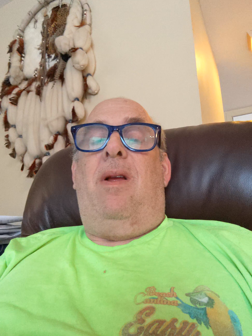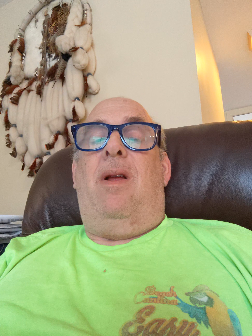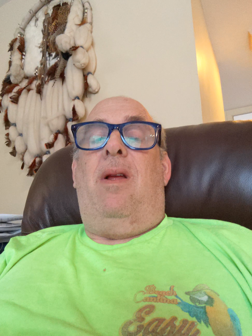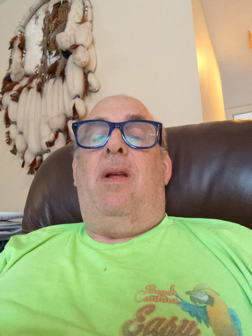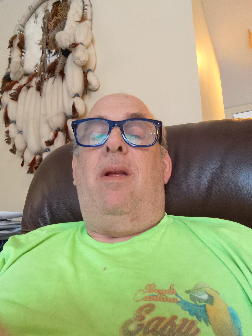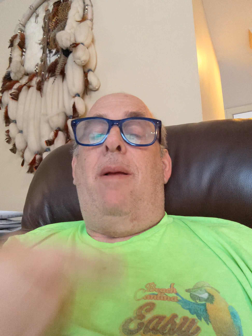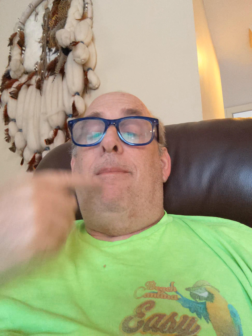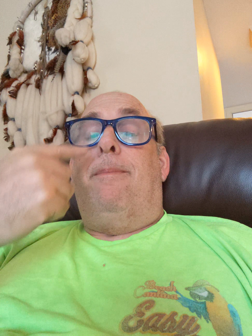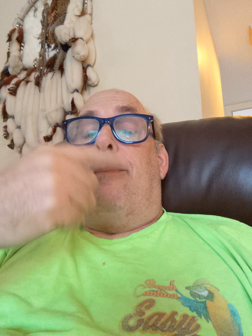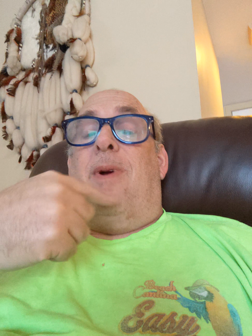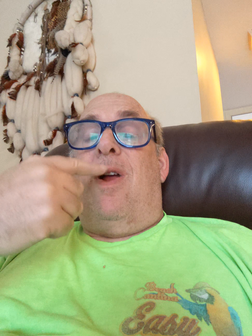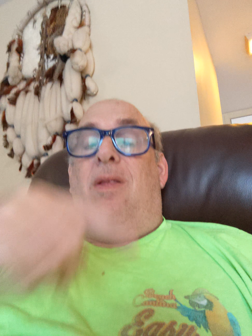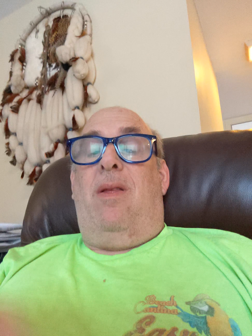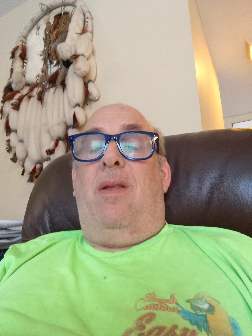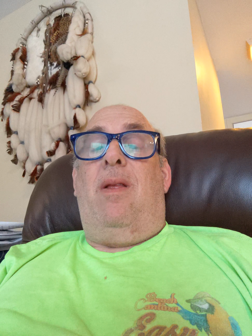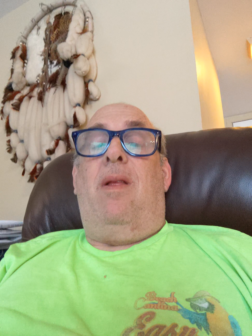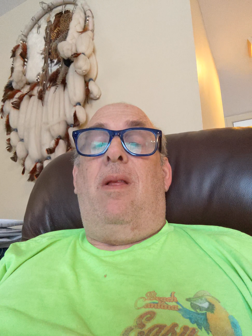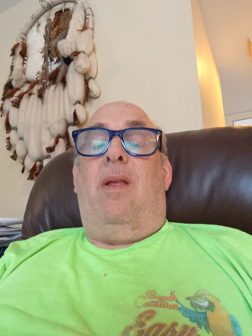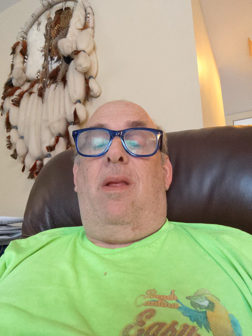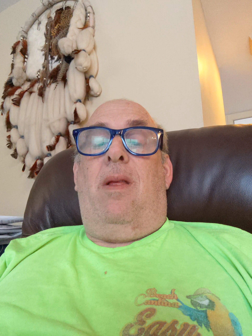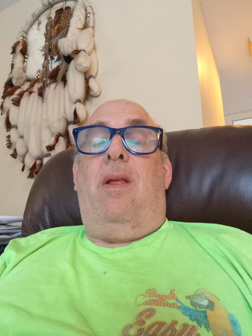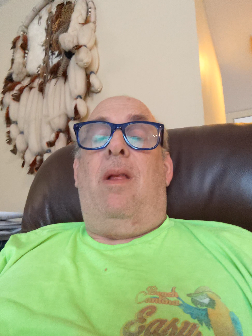mouth